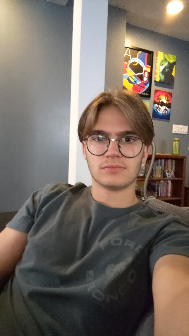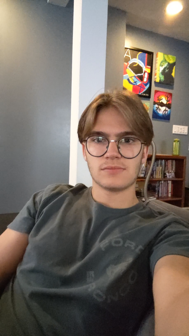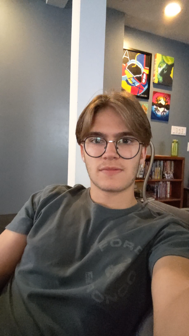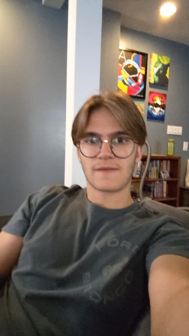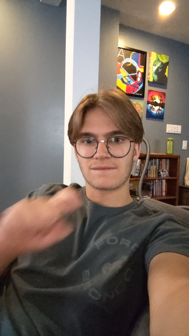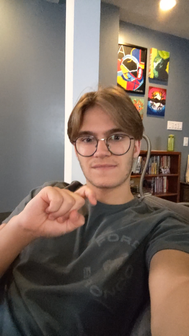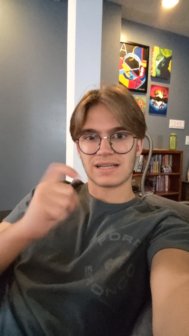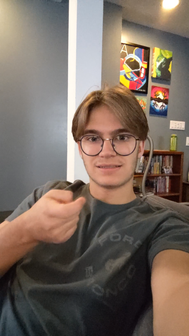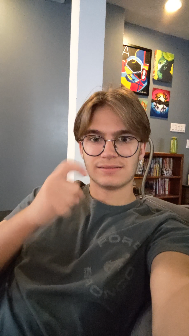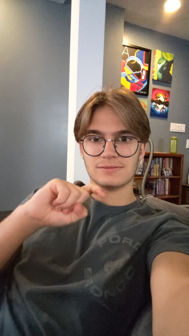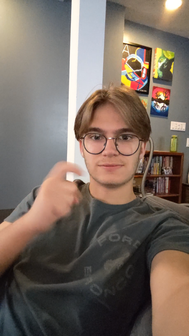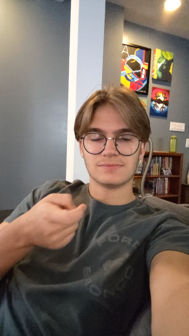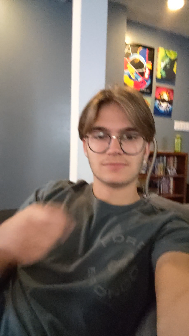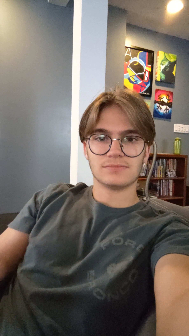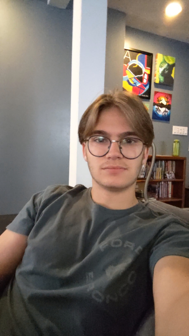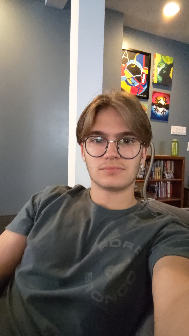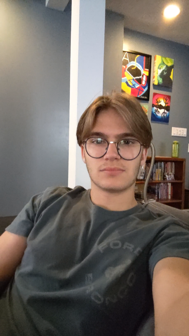friend